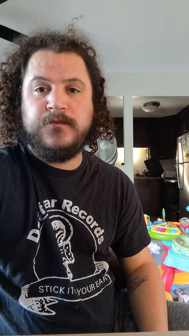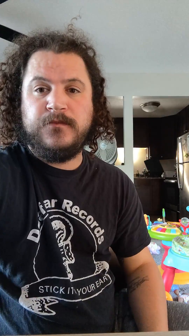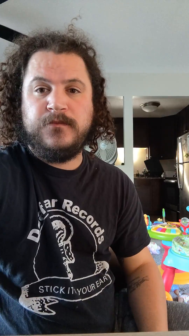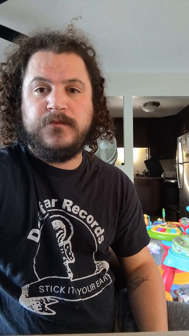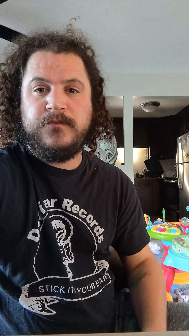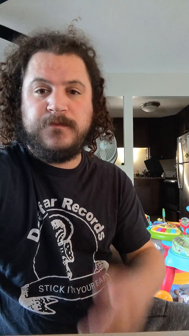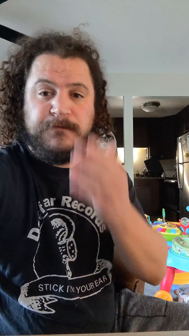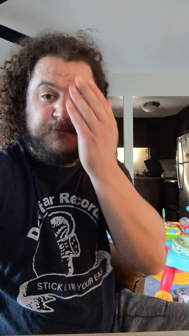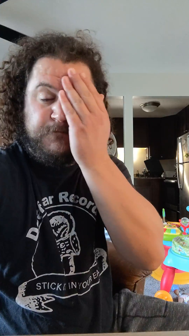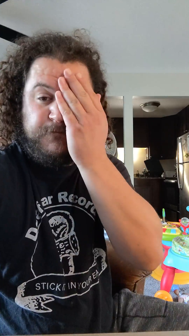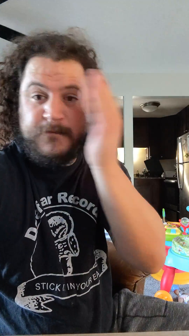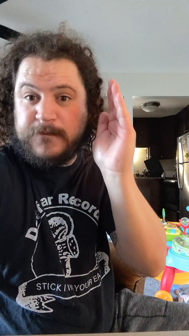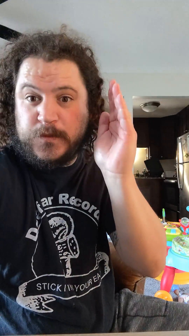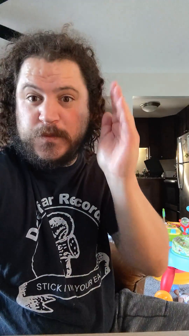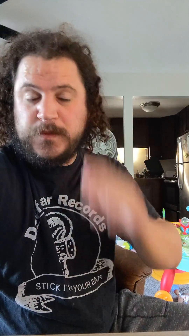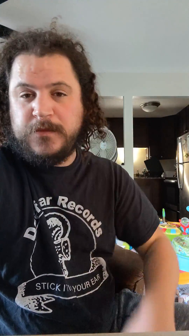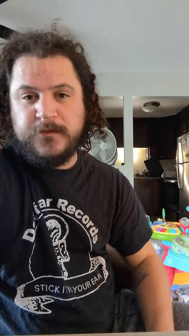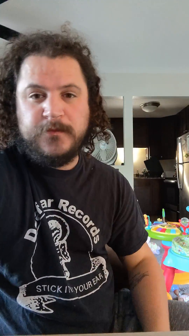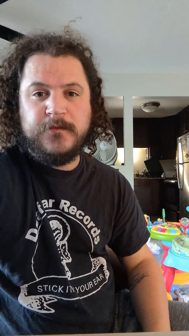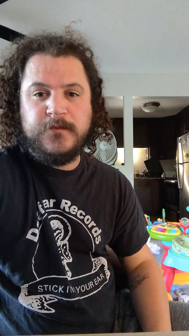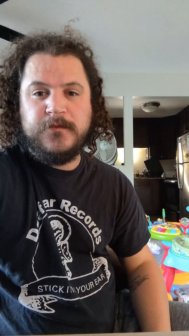peekaboo